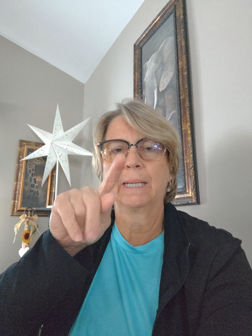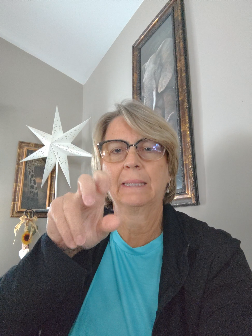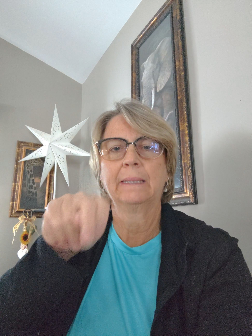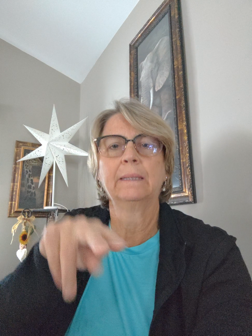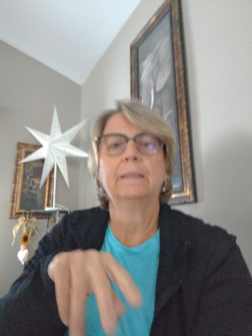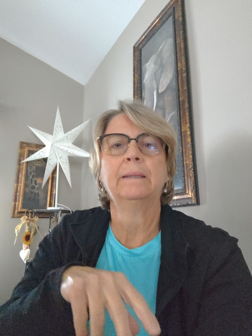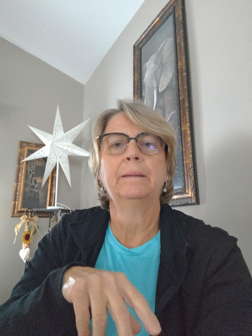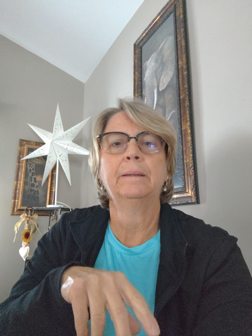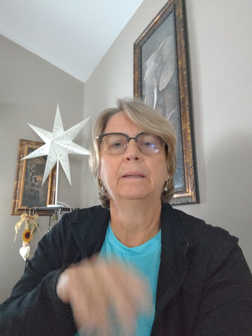mitten